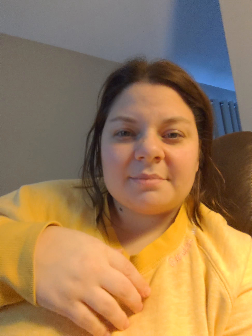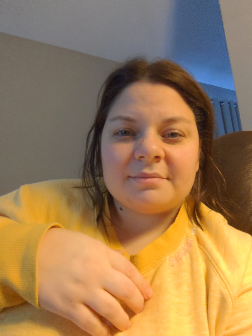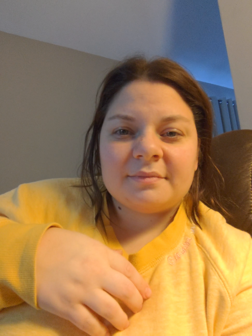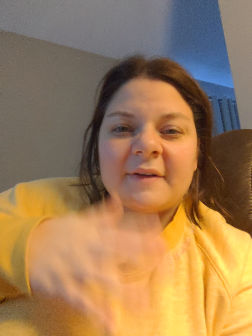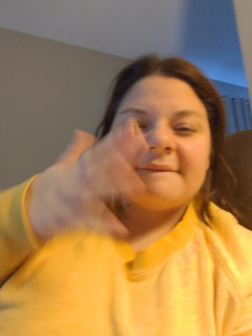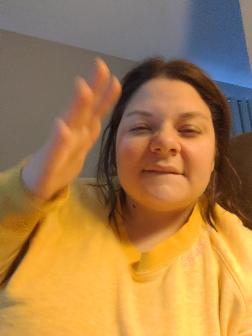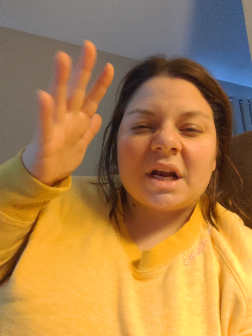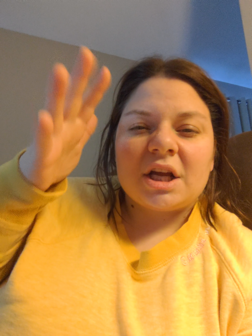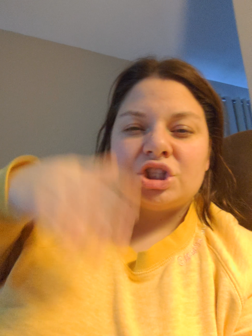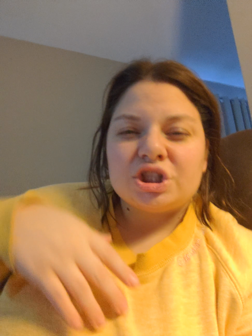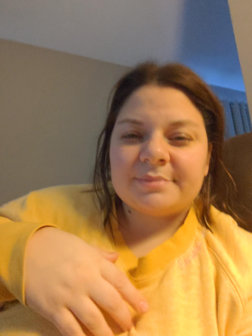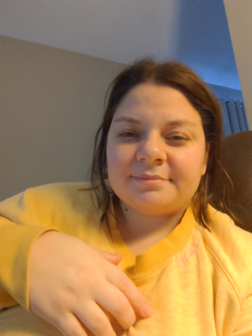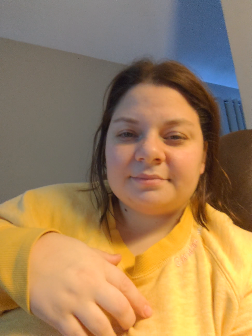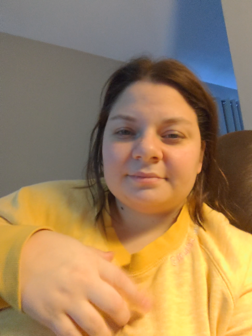finish